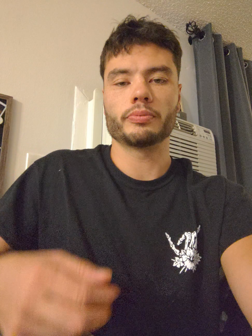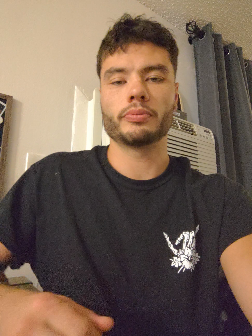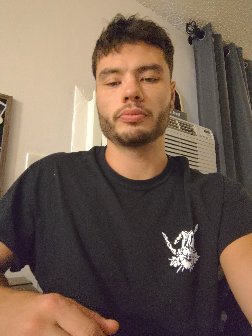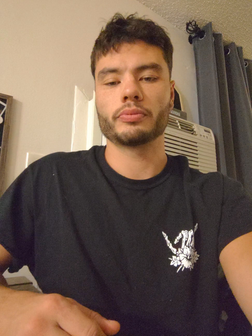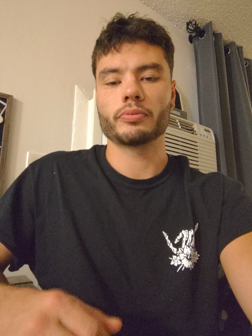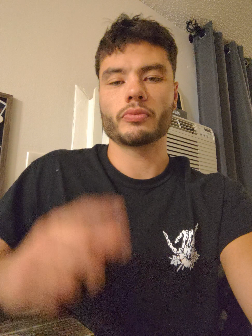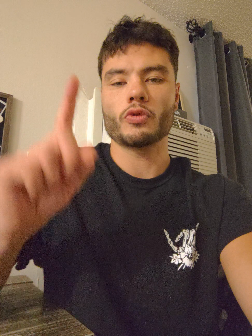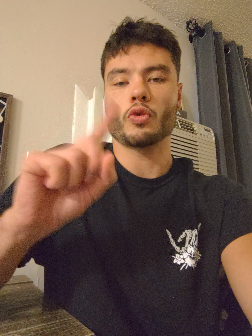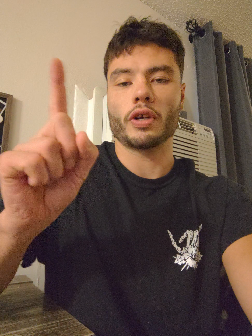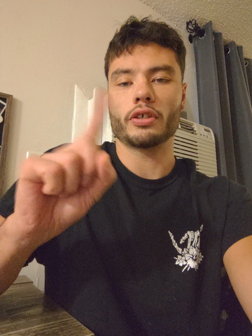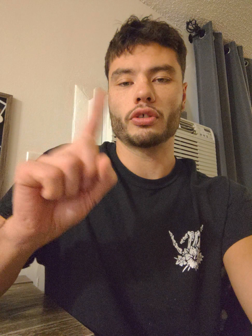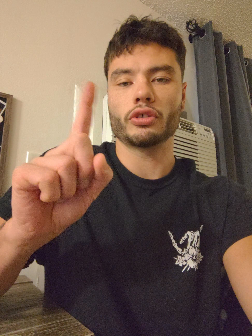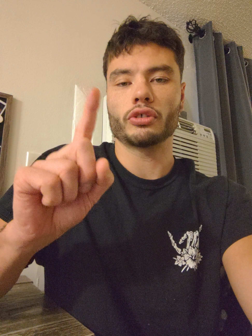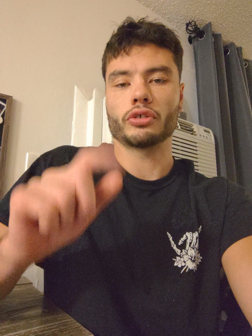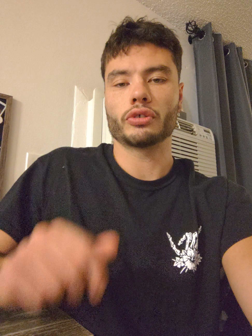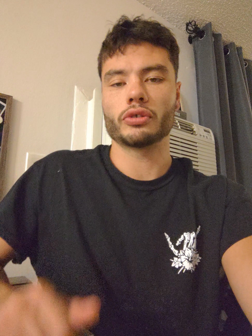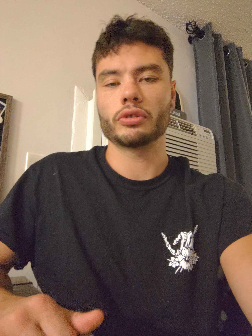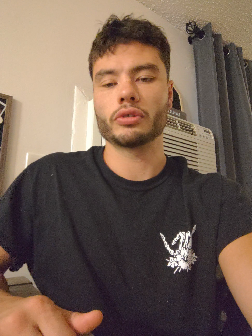where